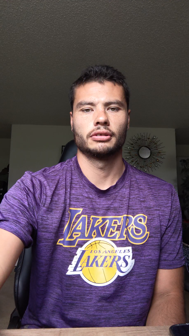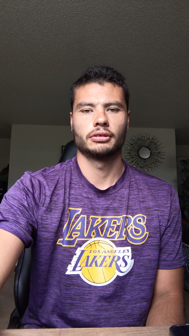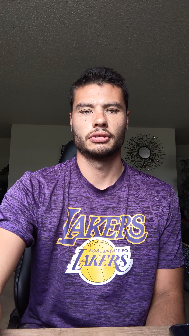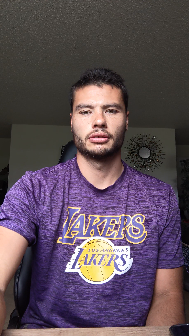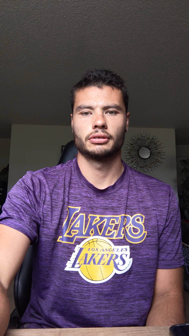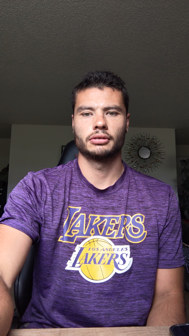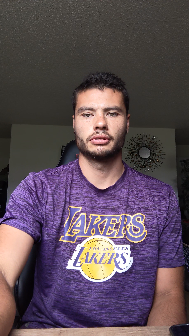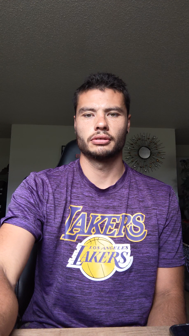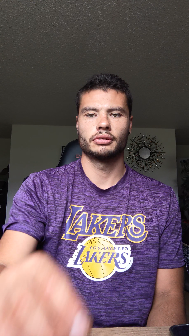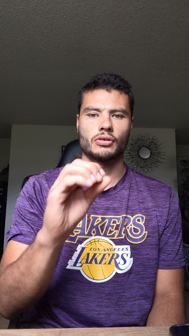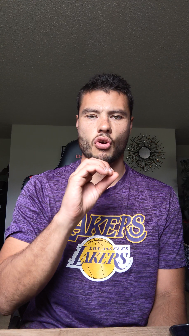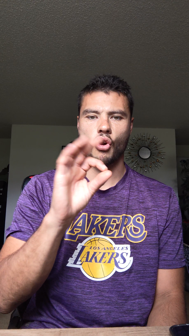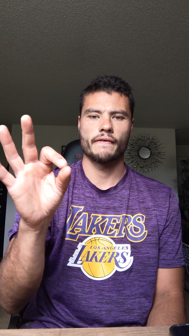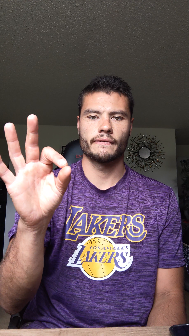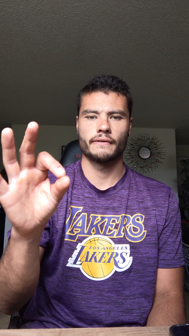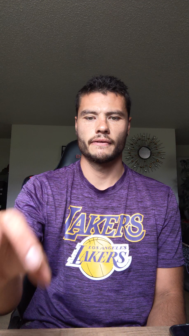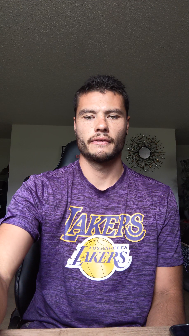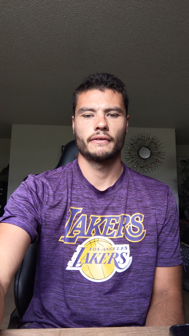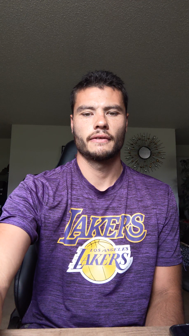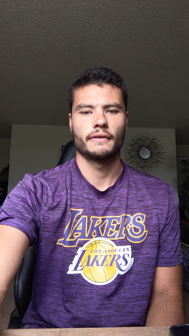off